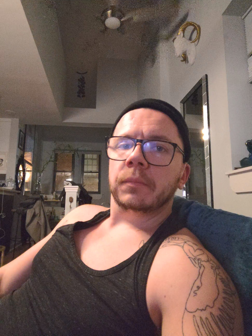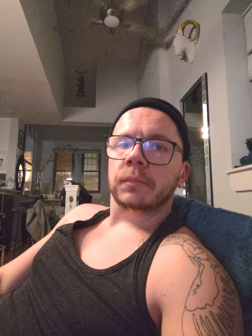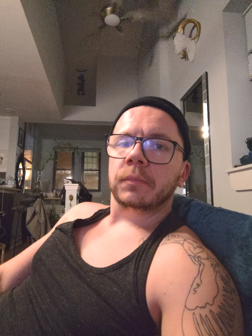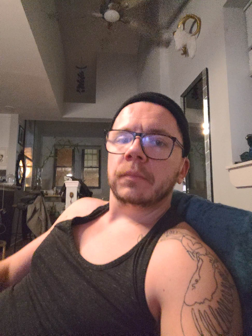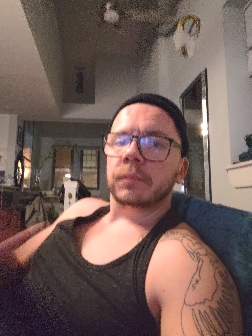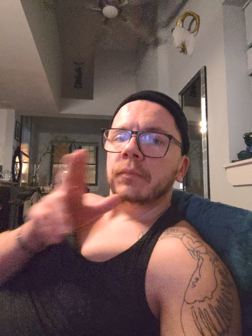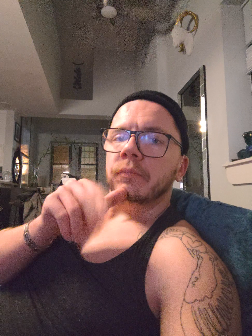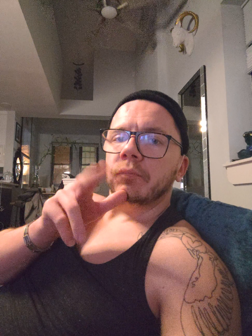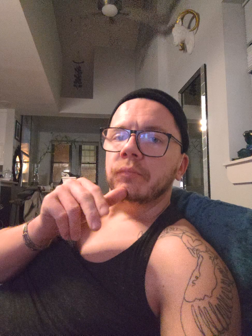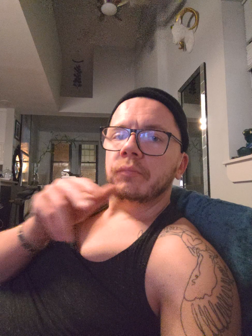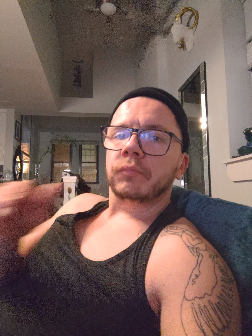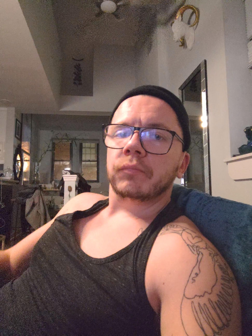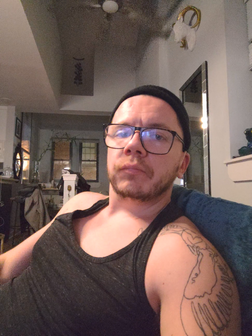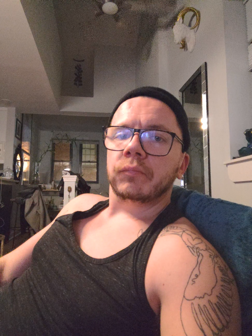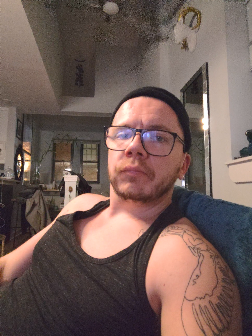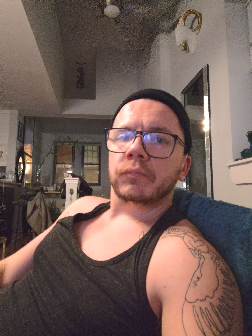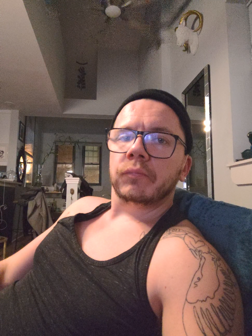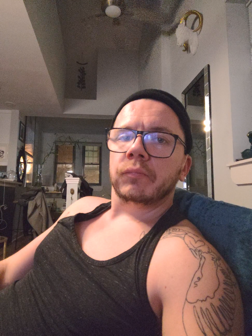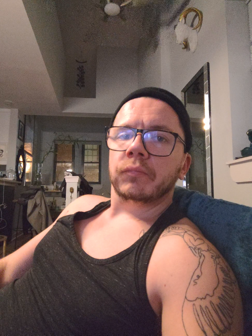hen